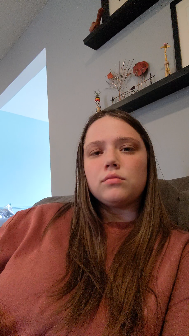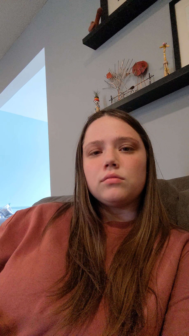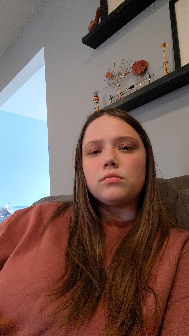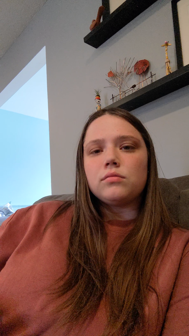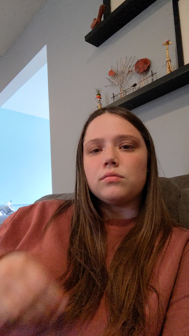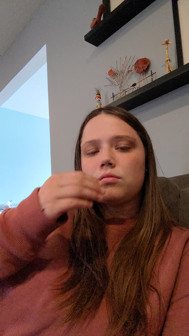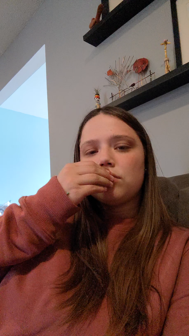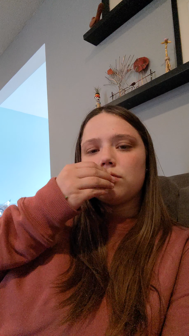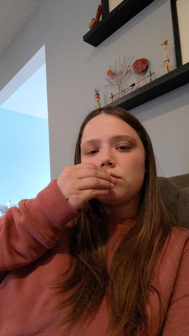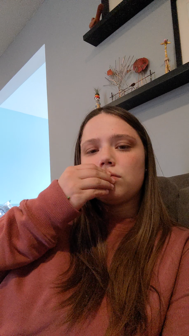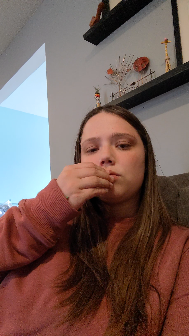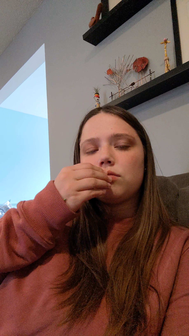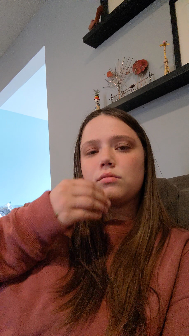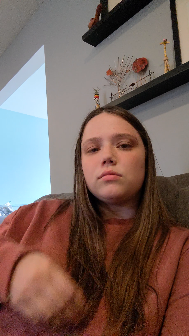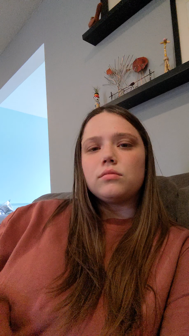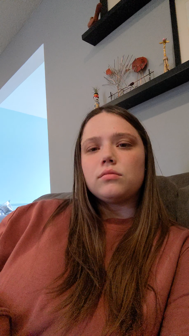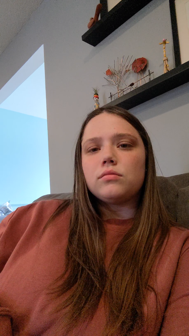eat